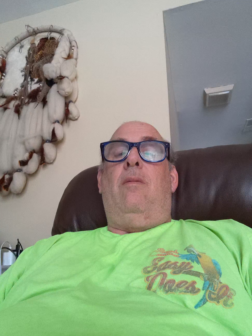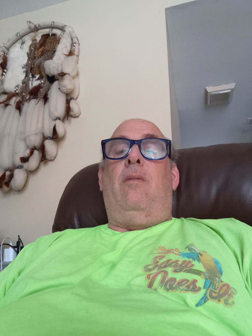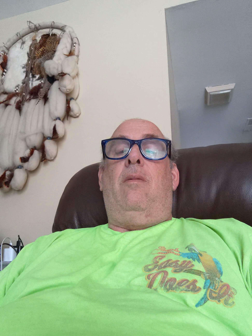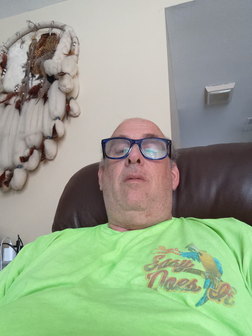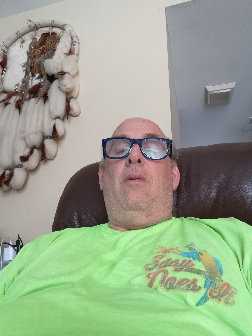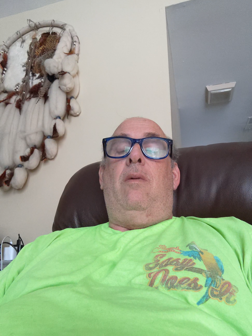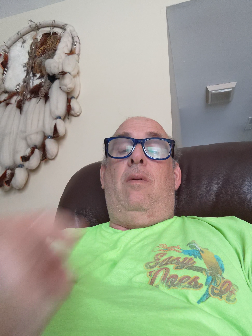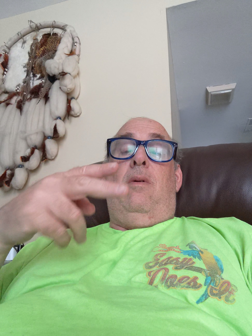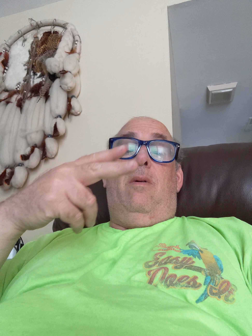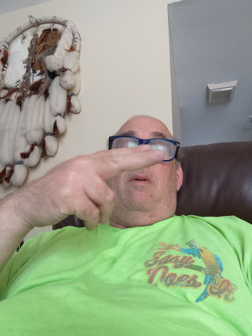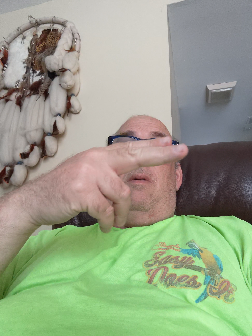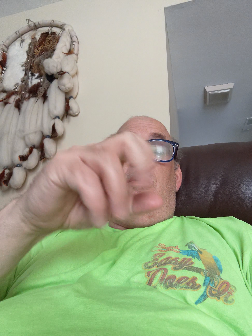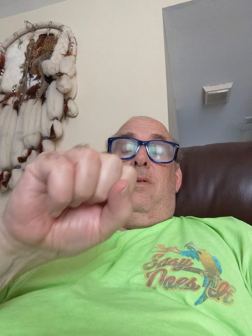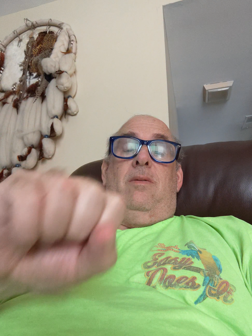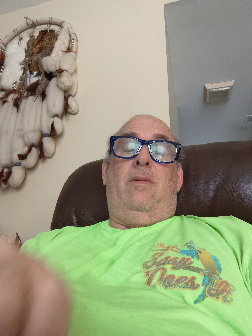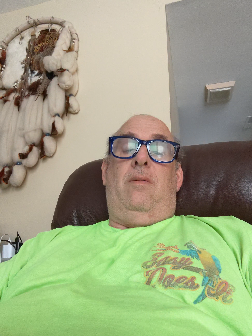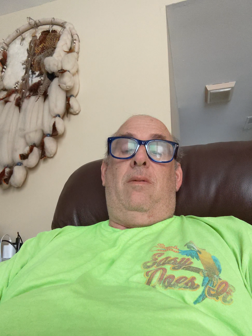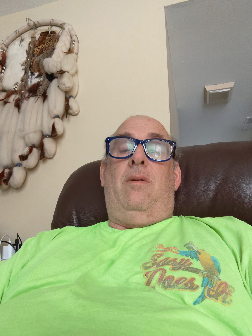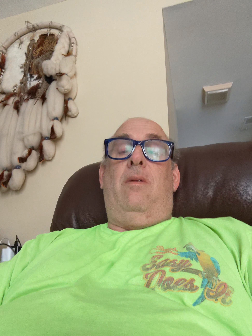scissors